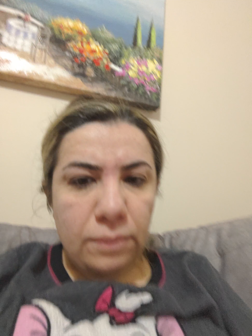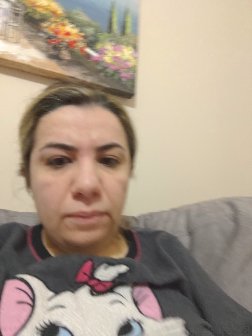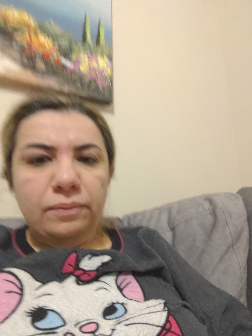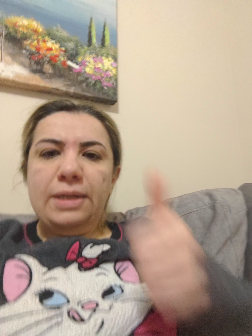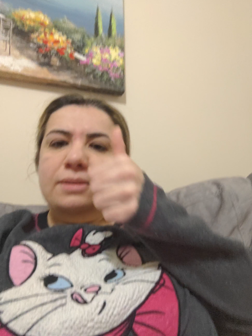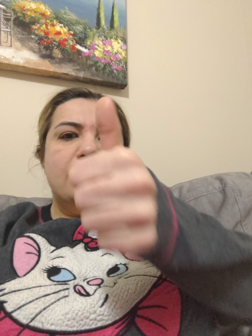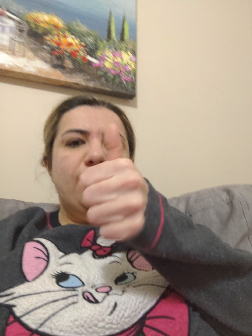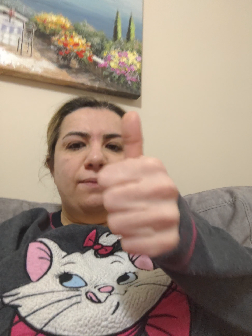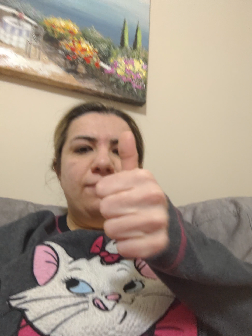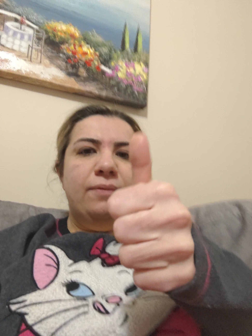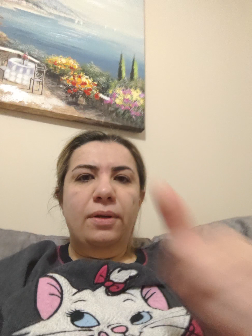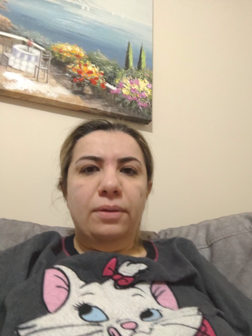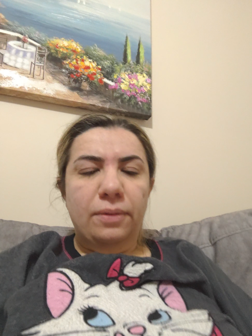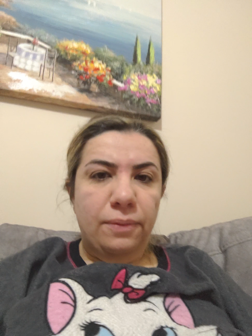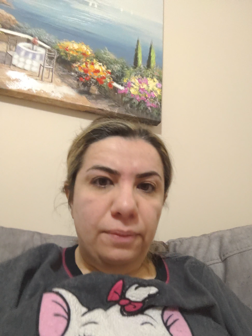yourself